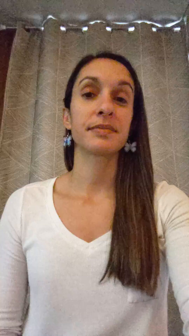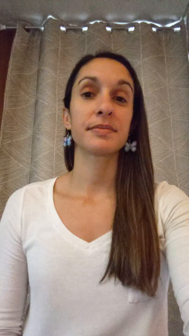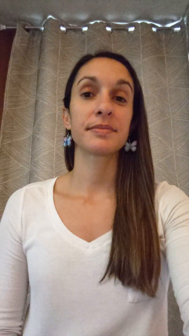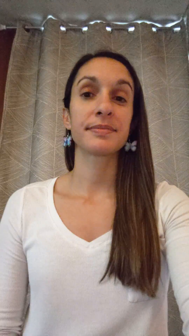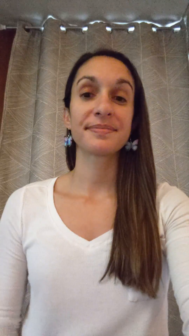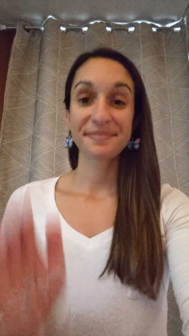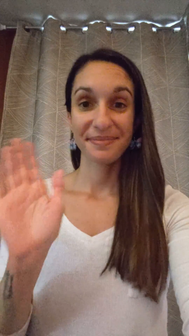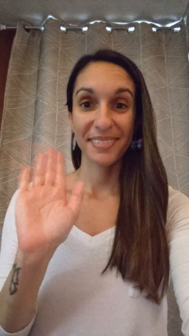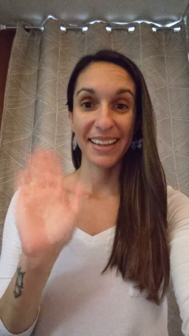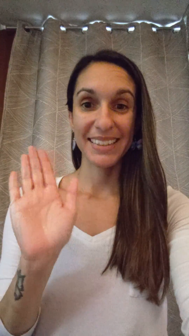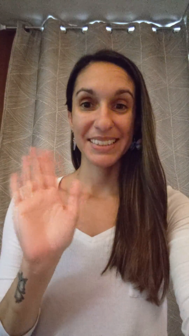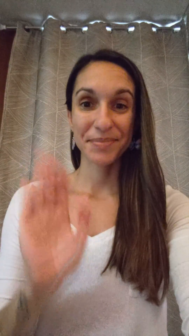hi